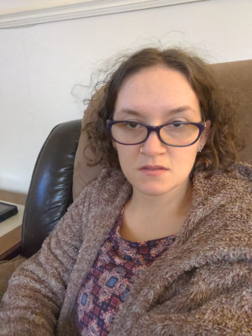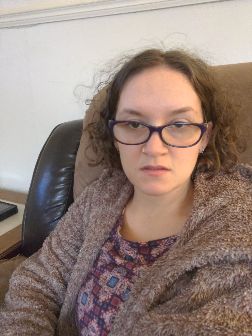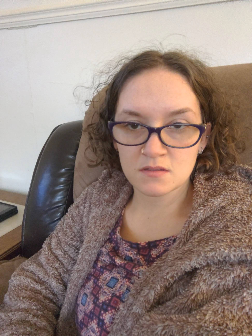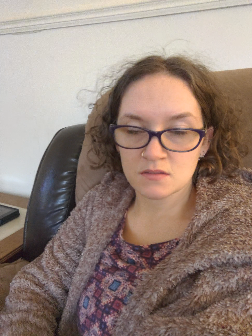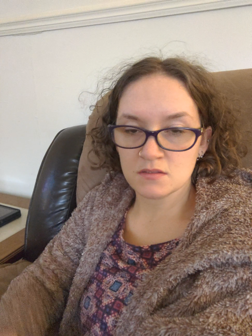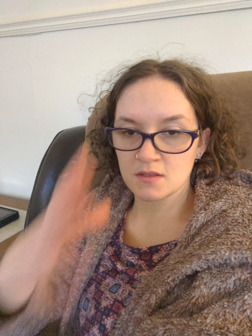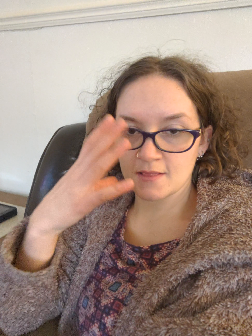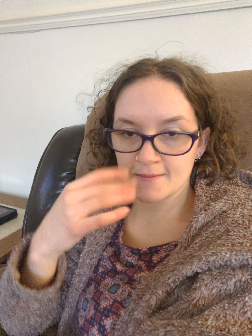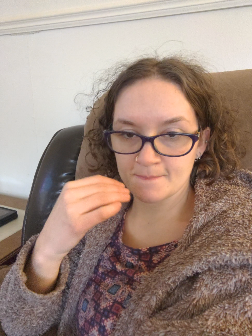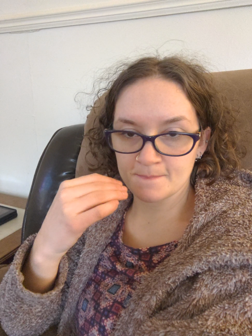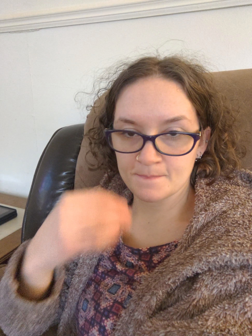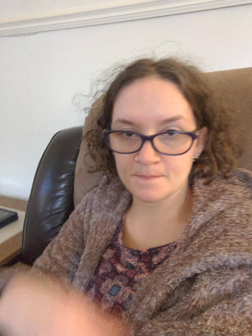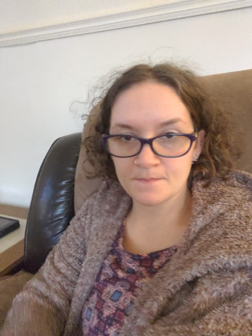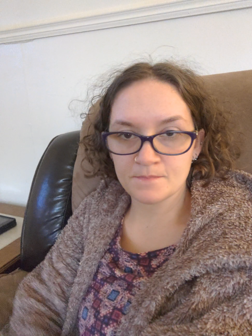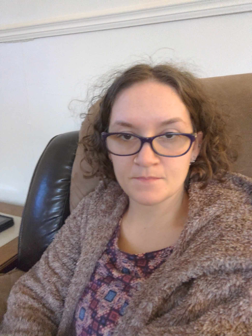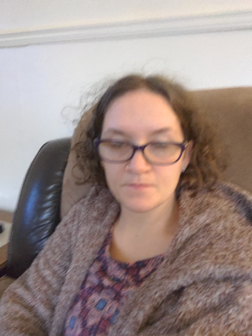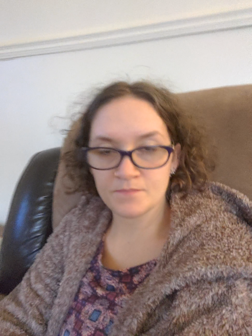sleep